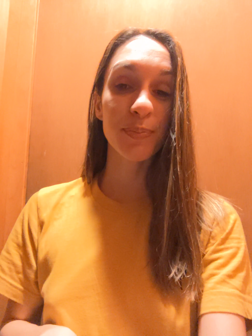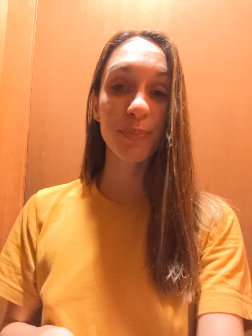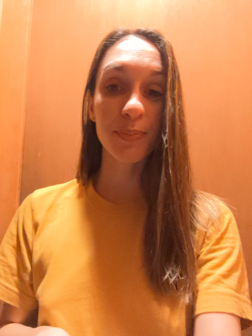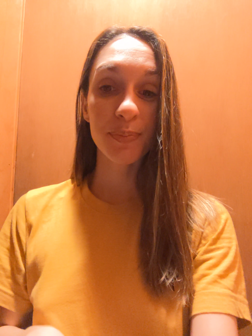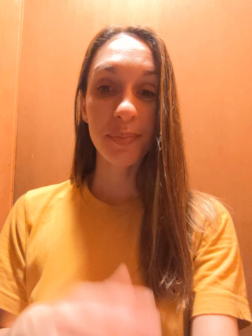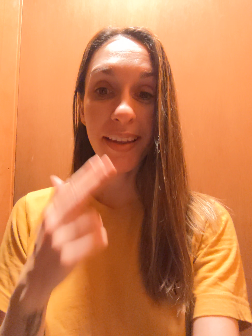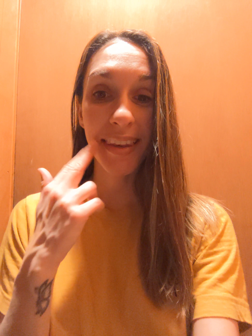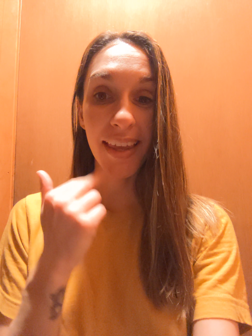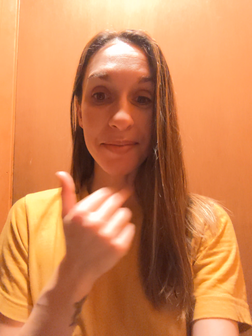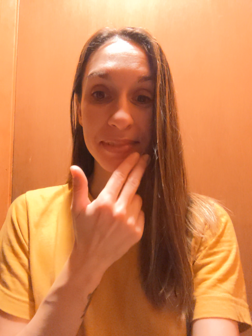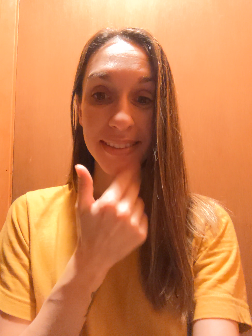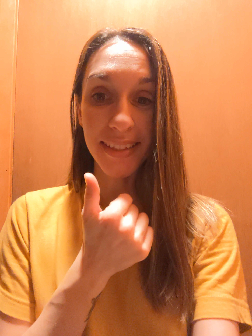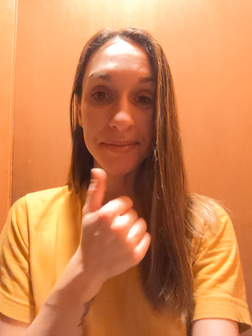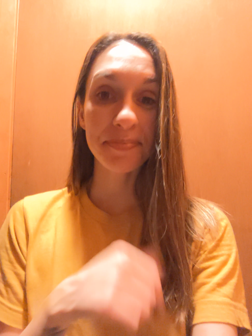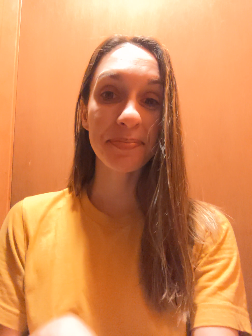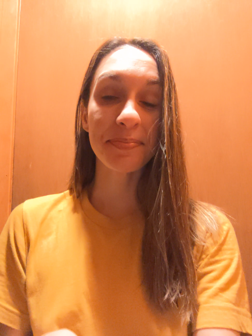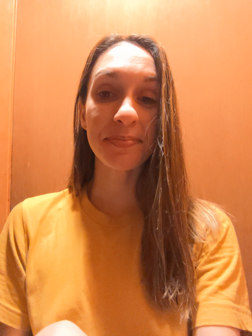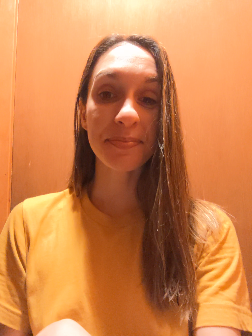napkin